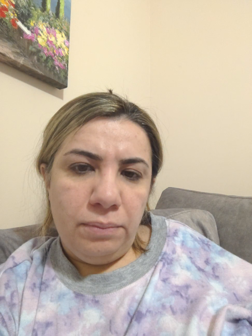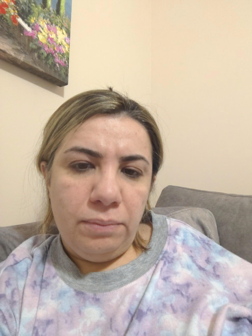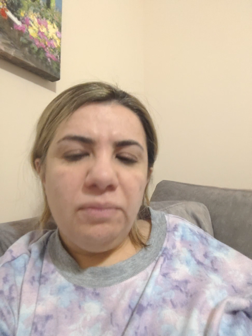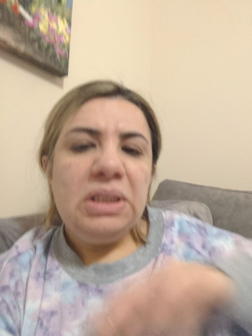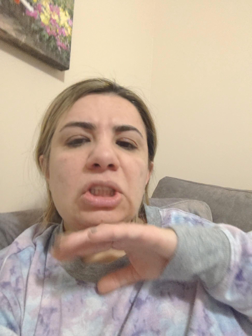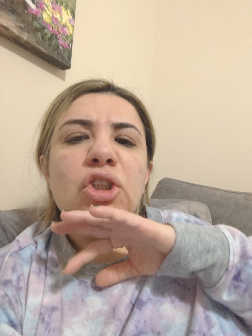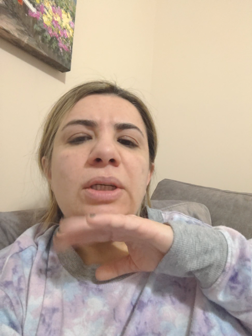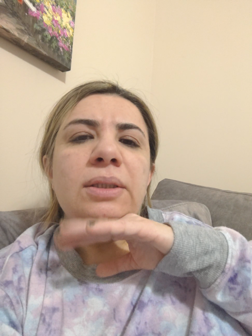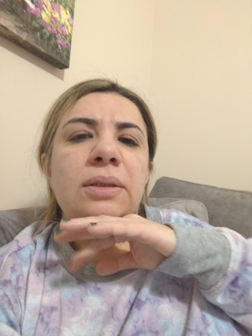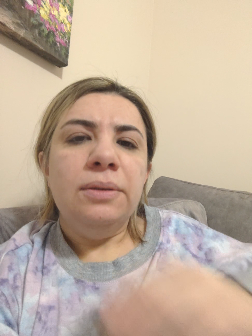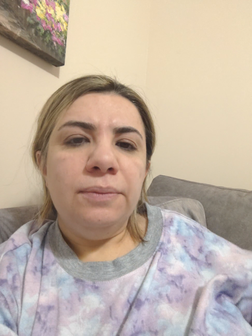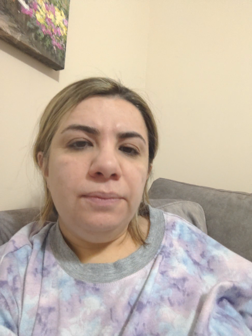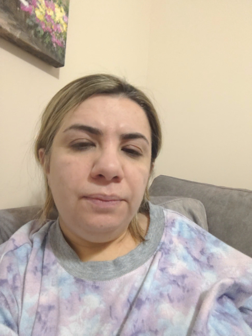dirty